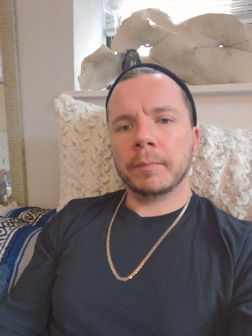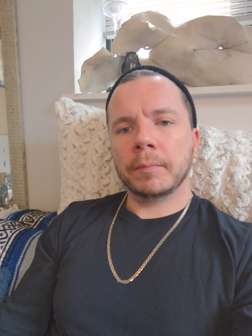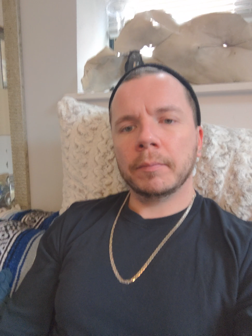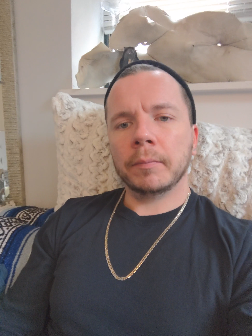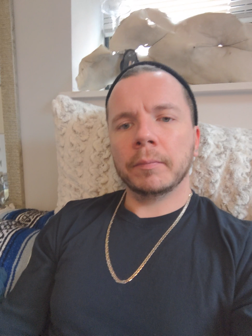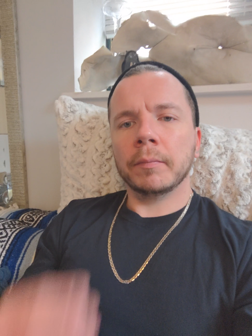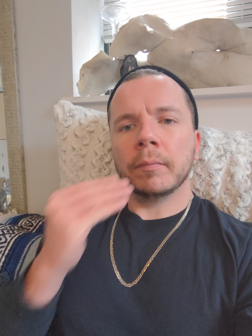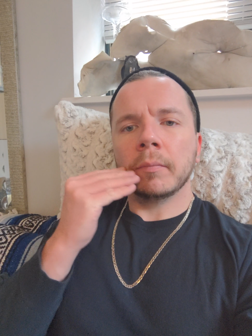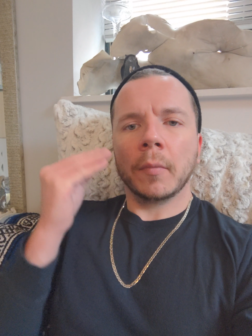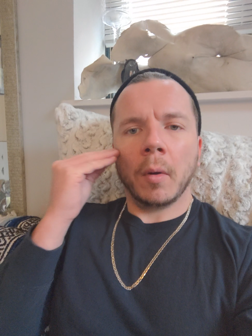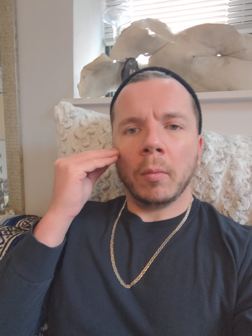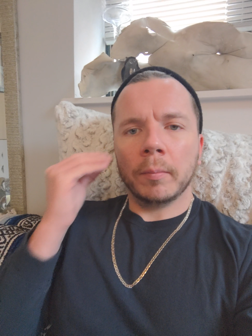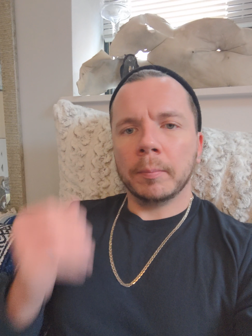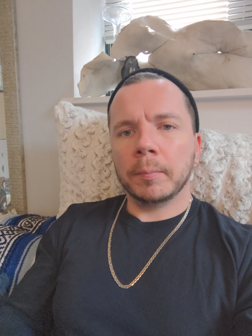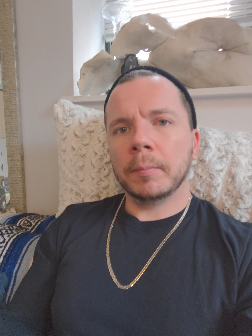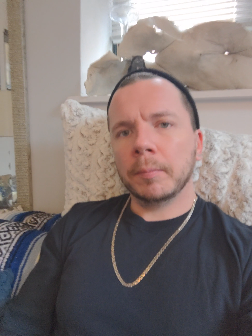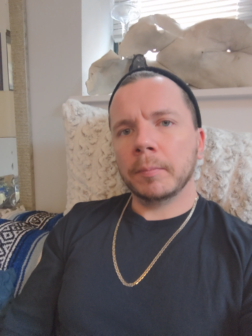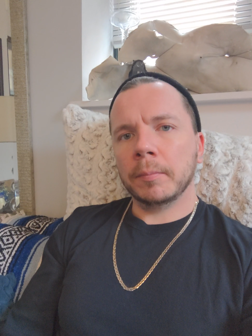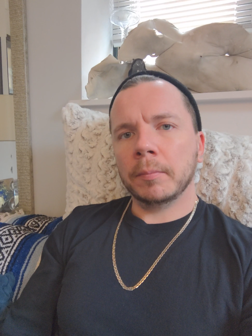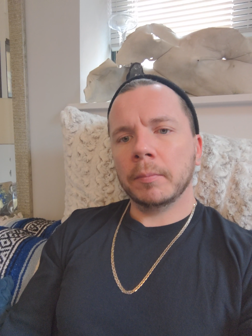home